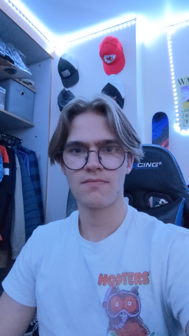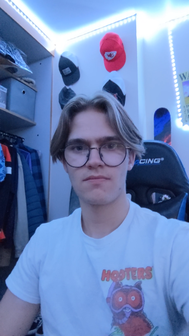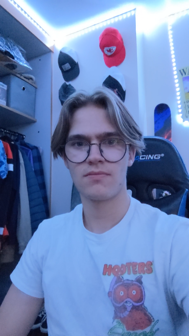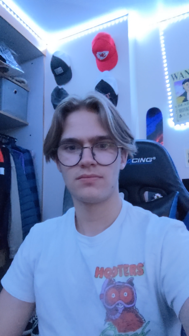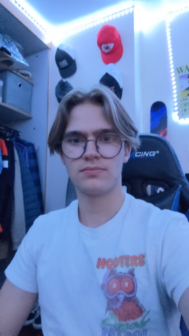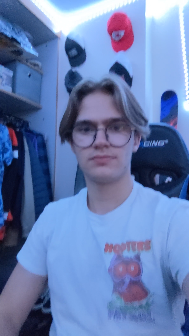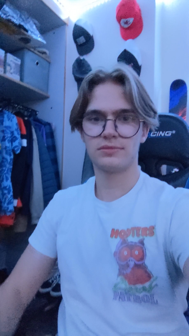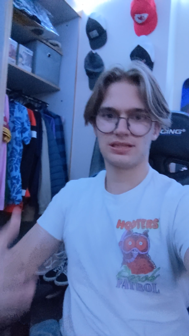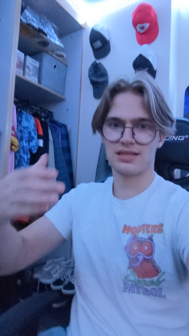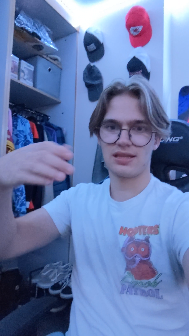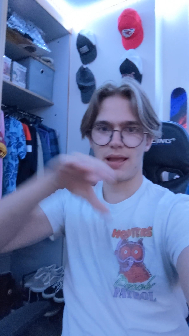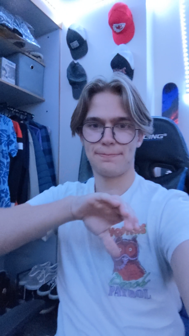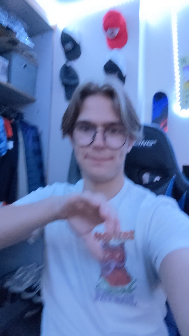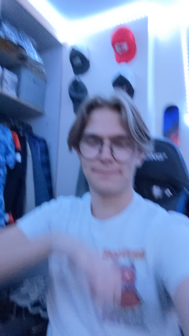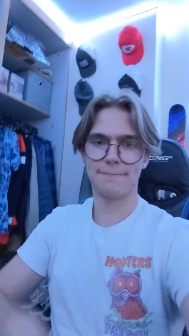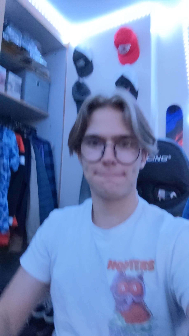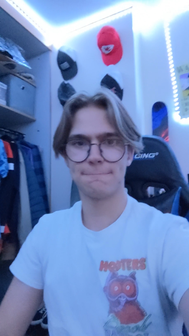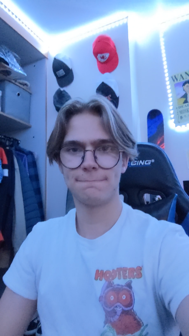dump